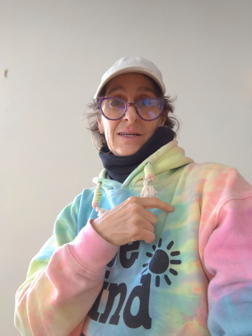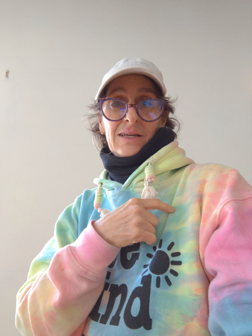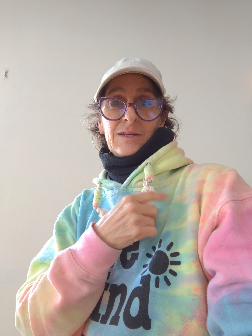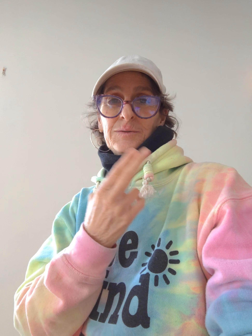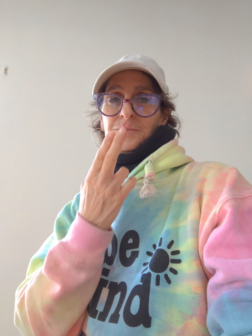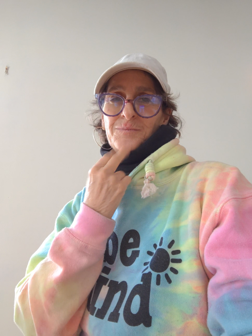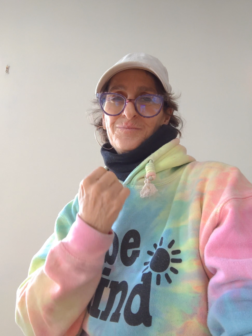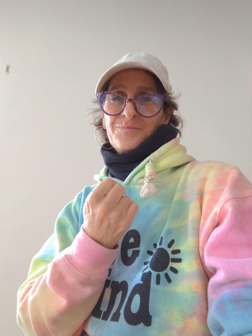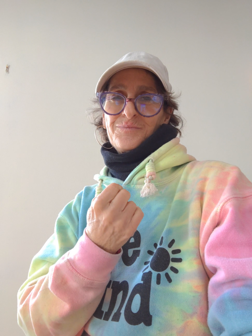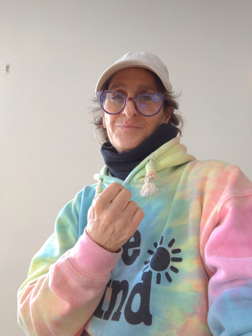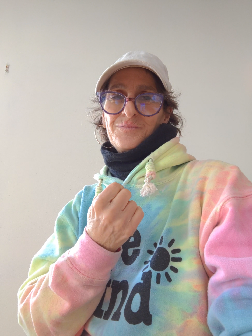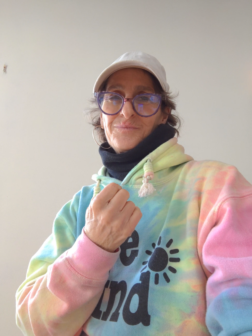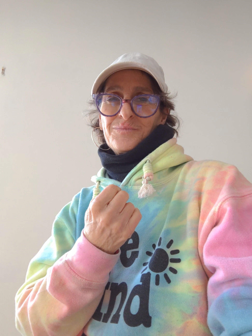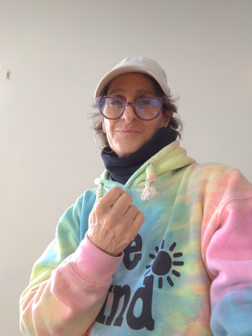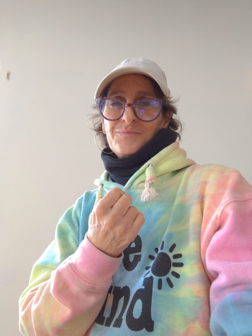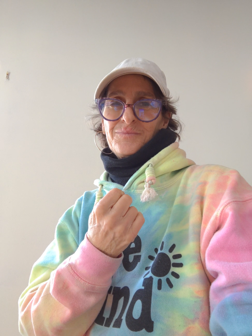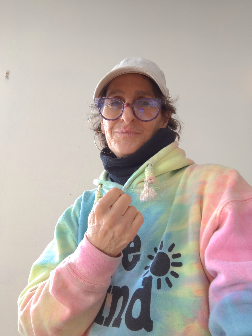cute